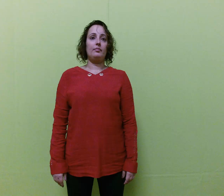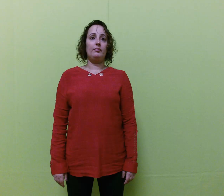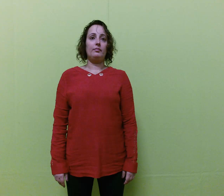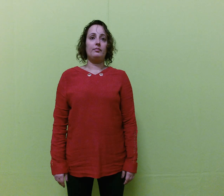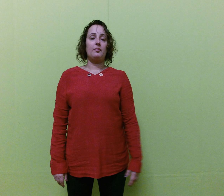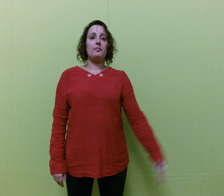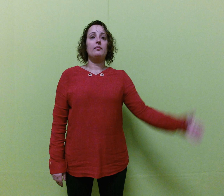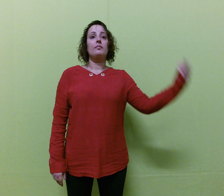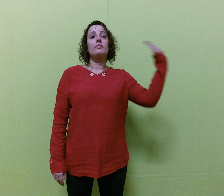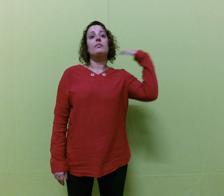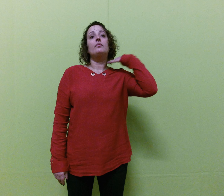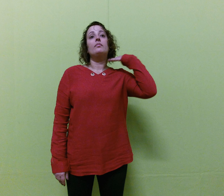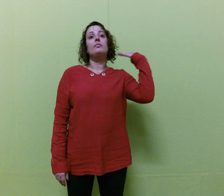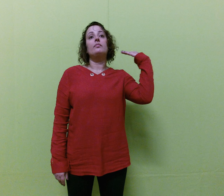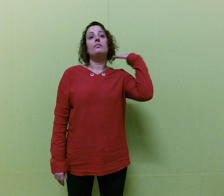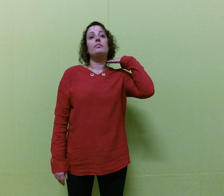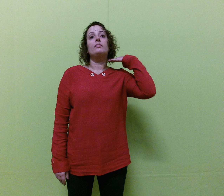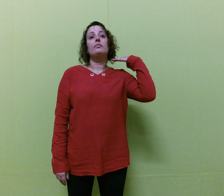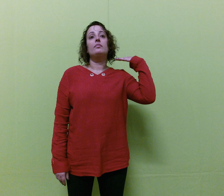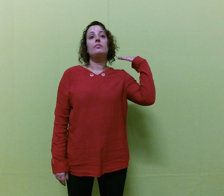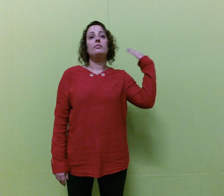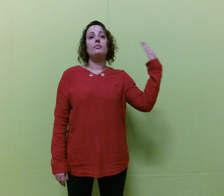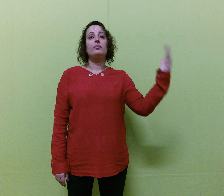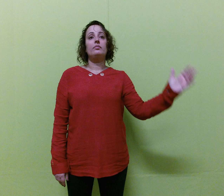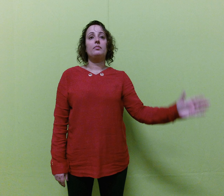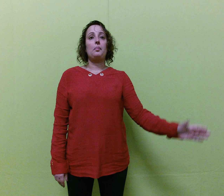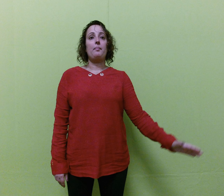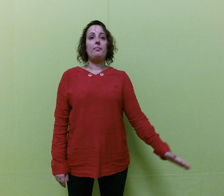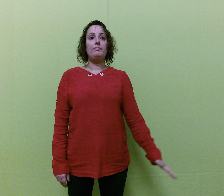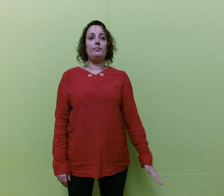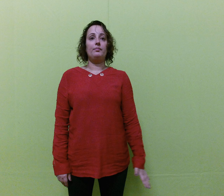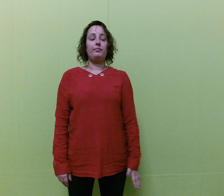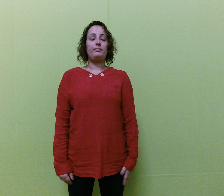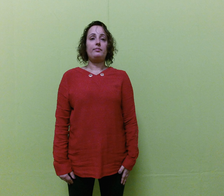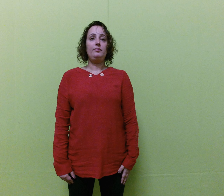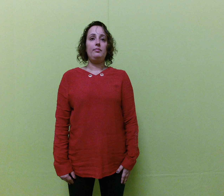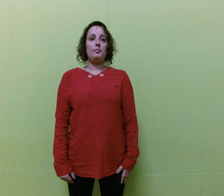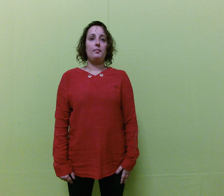banco